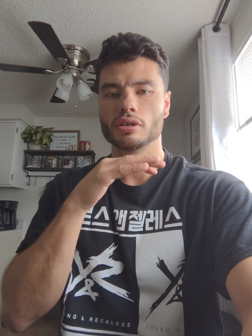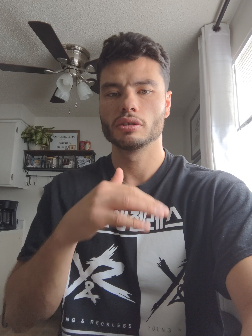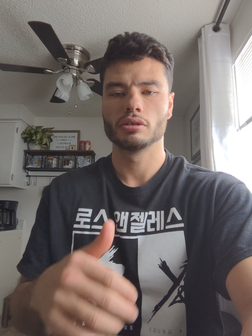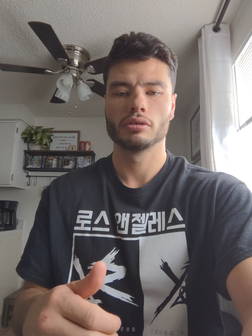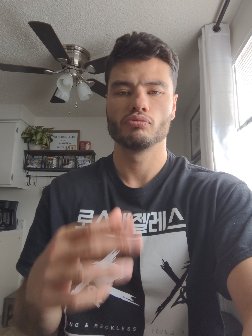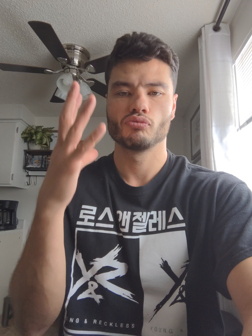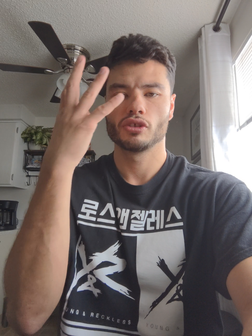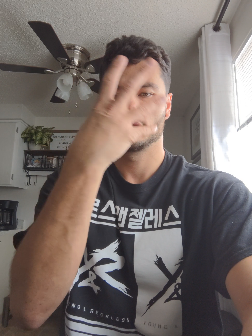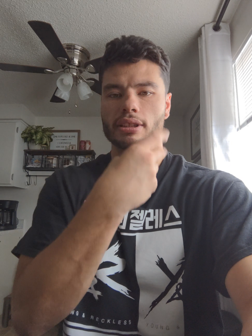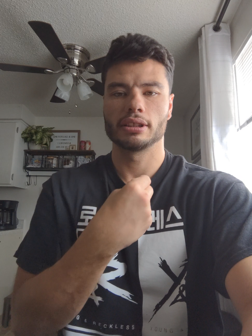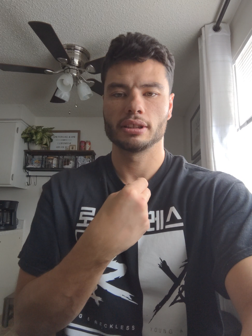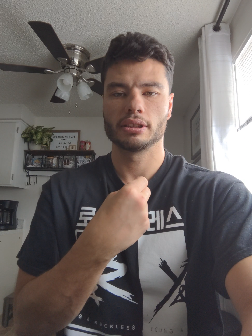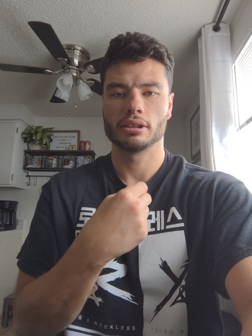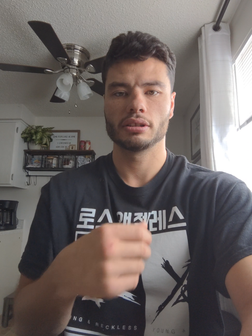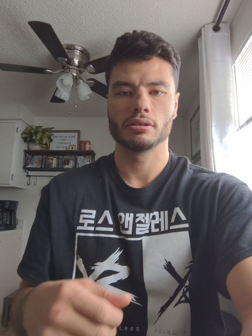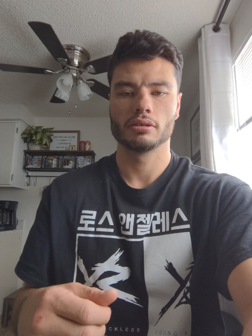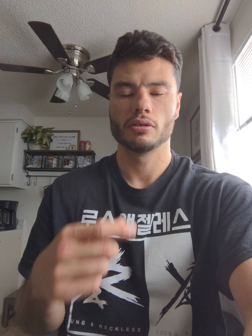pretty